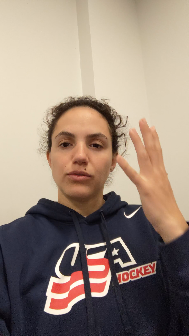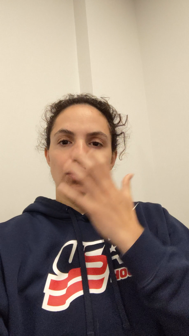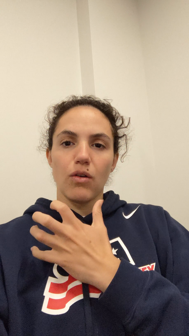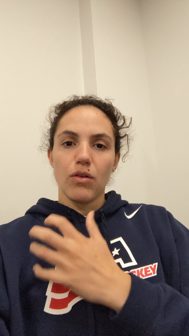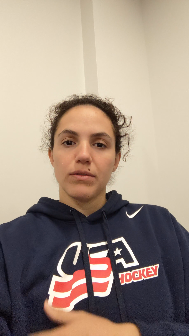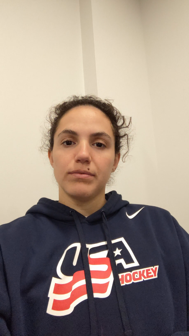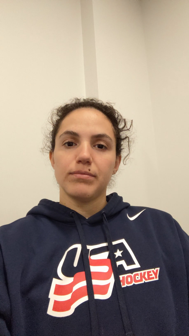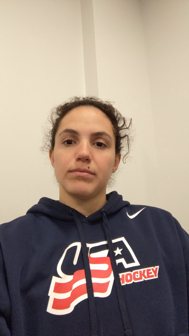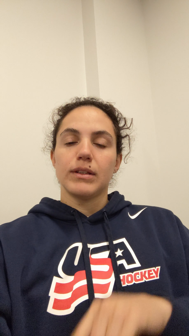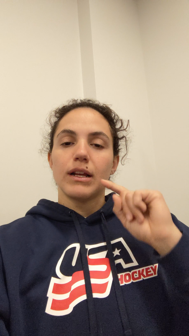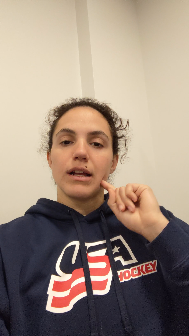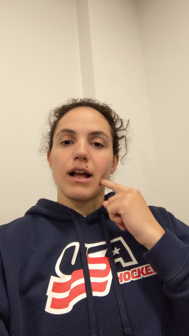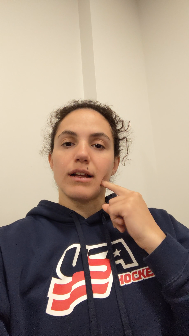candy